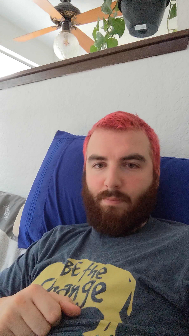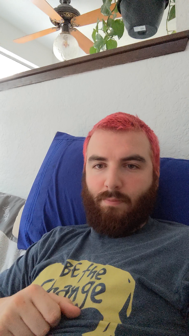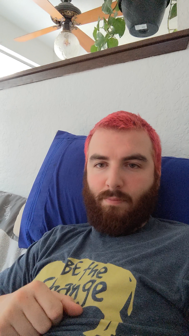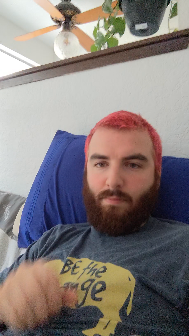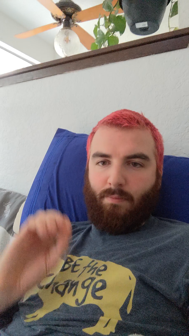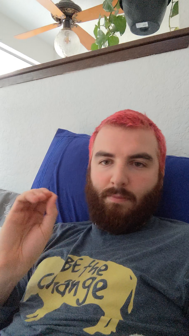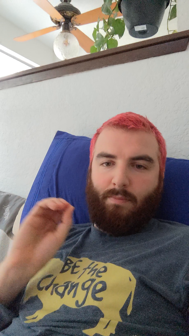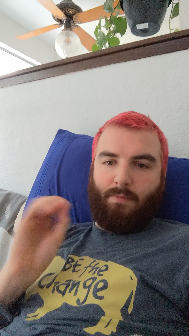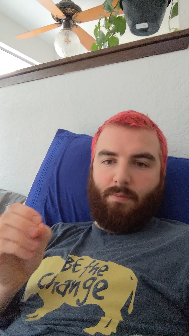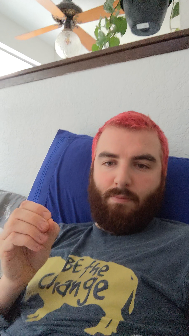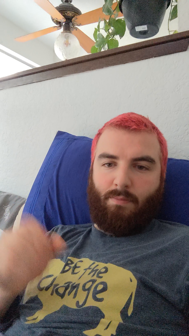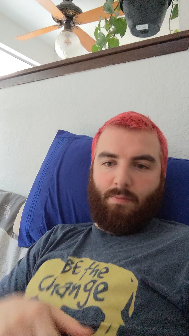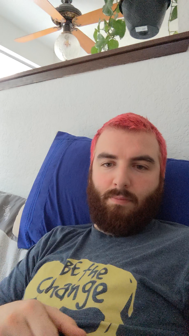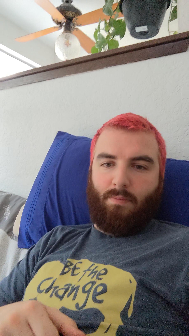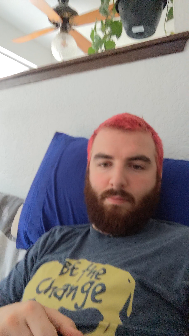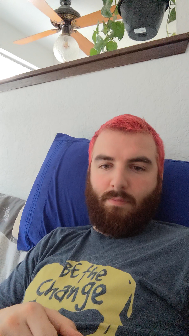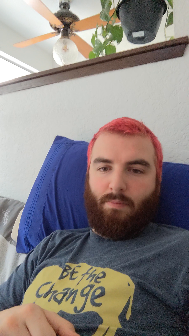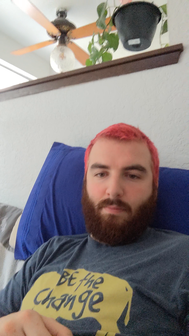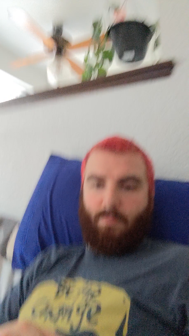none